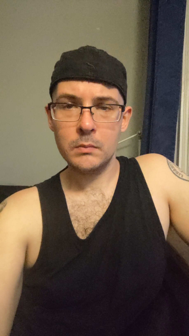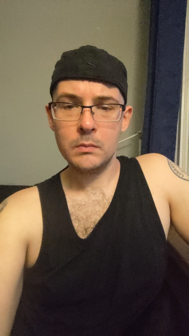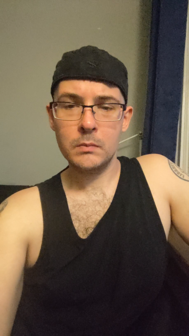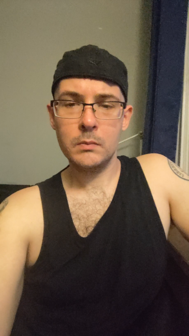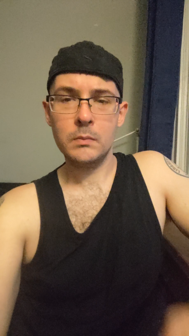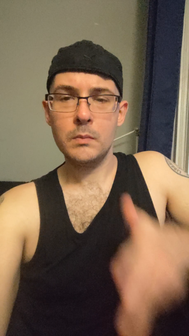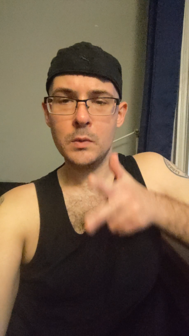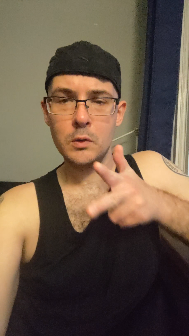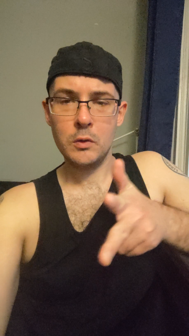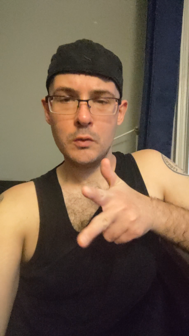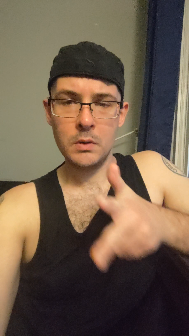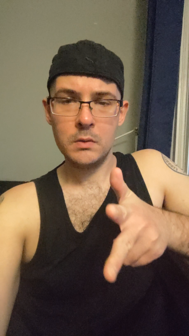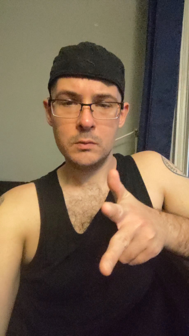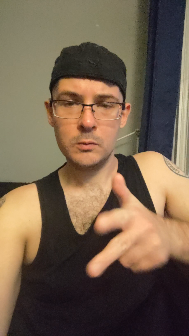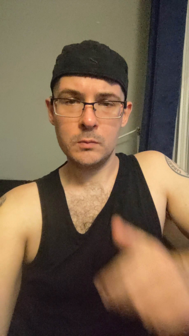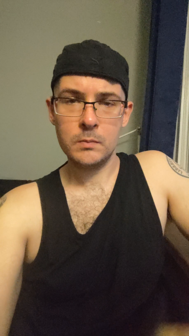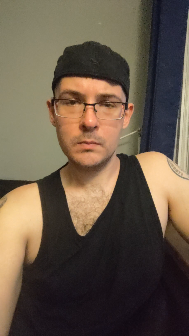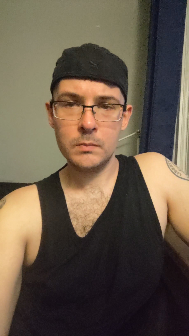garage